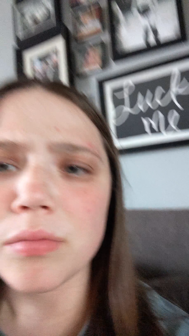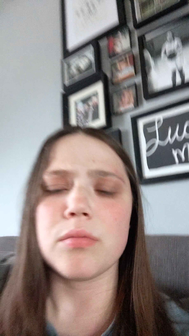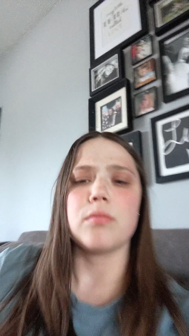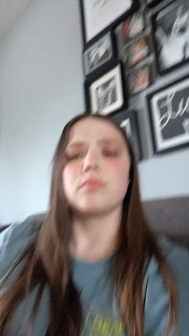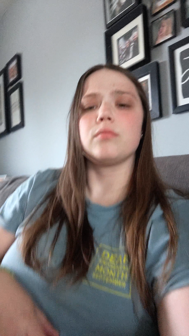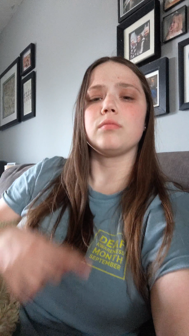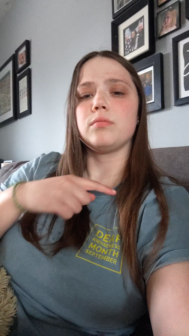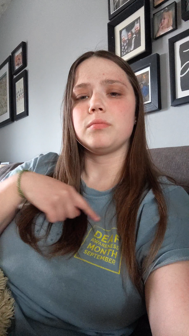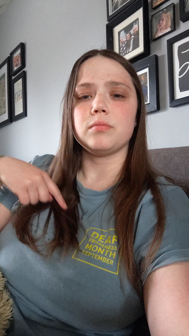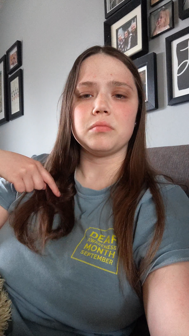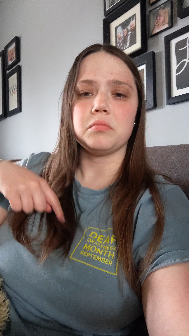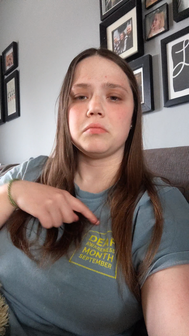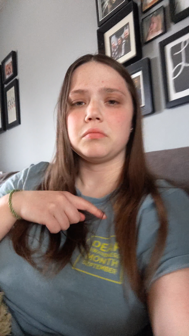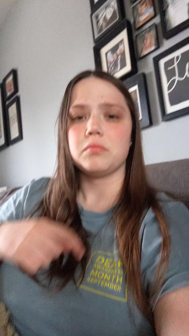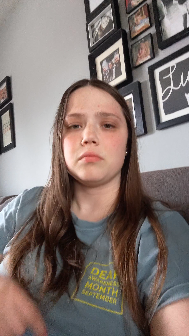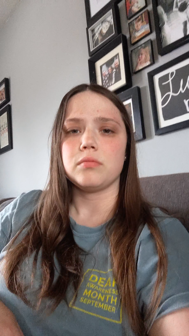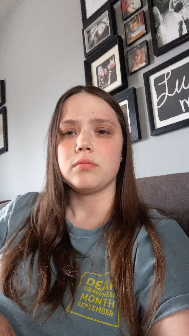bib